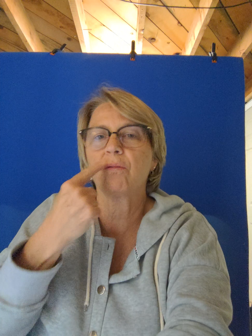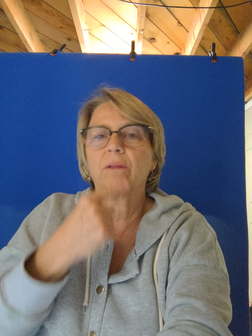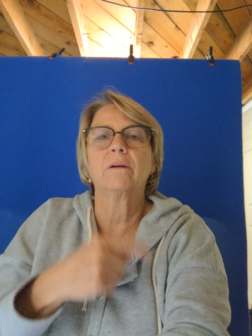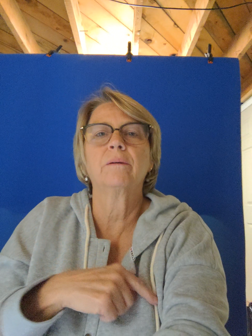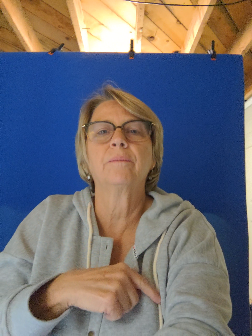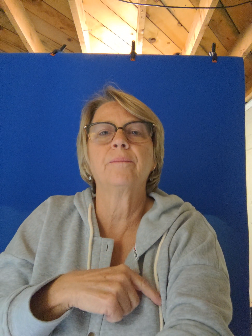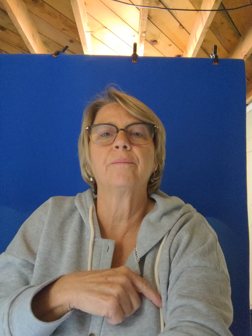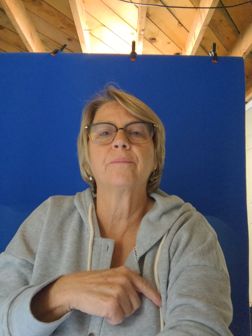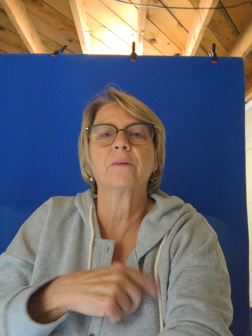mouth